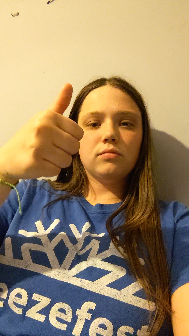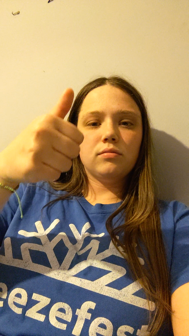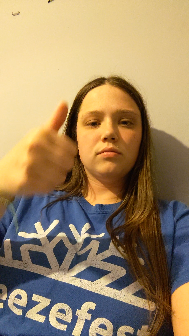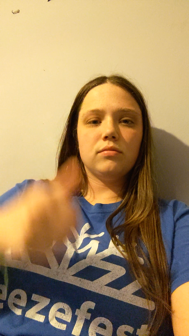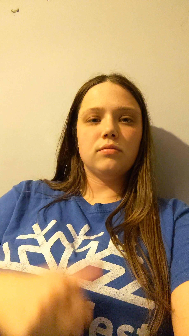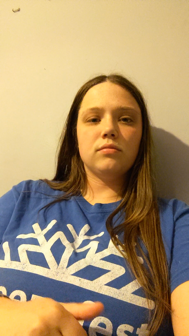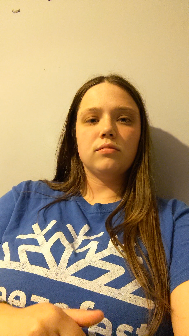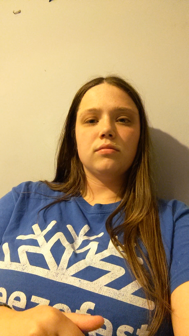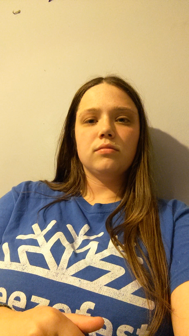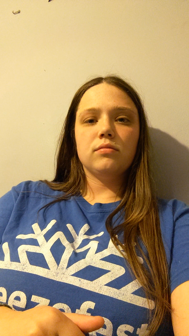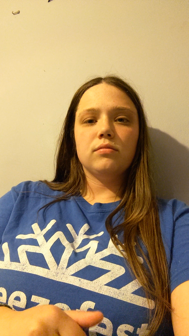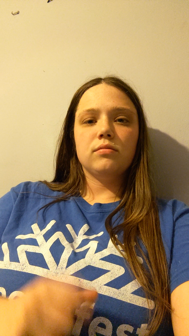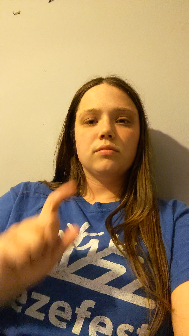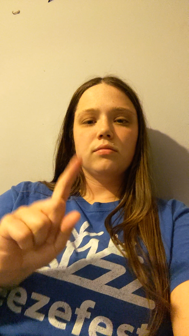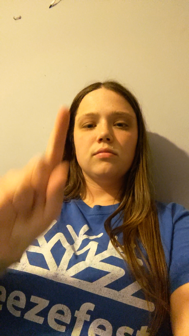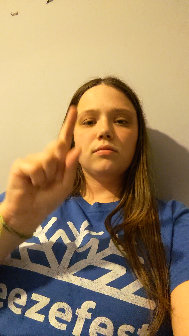bump